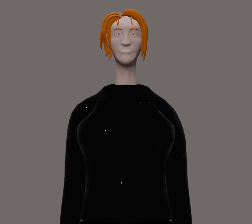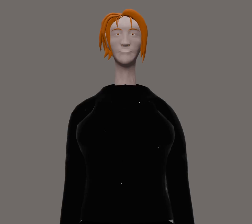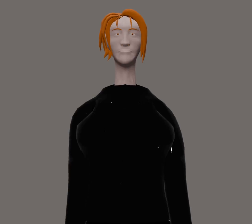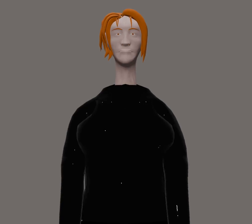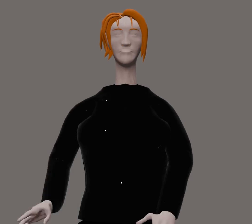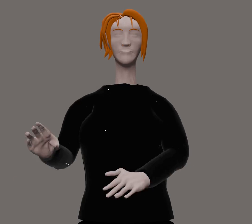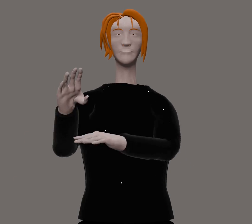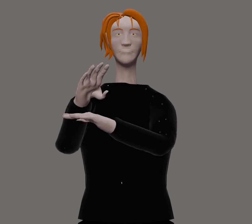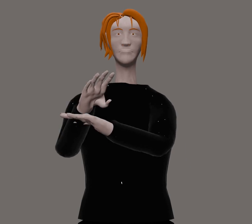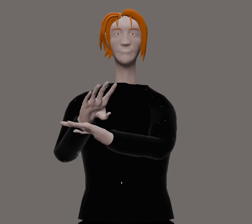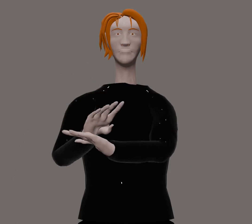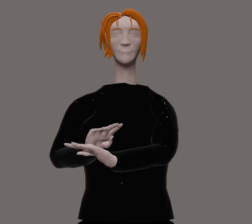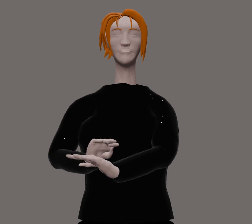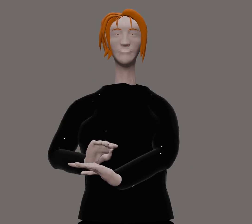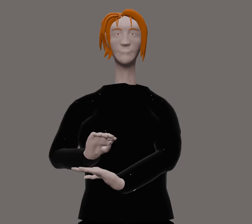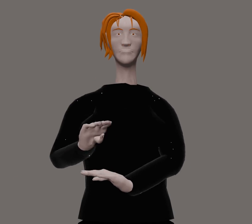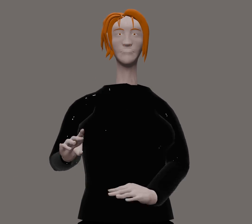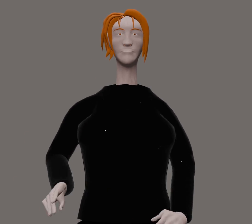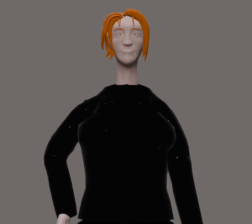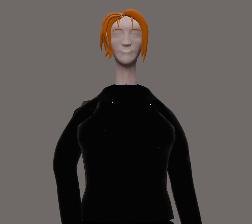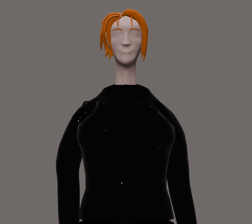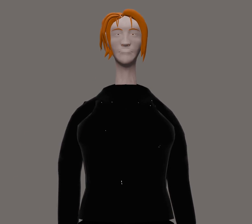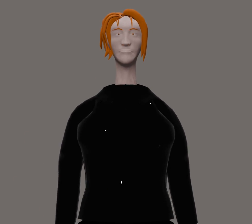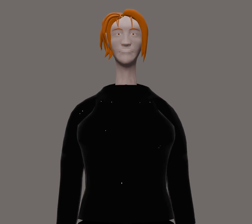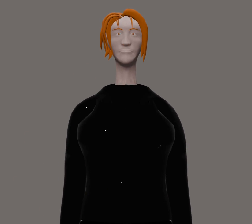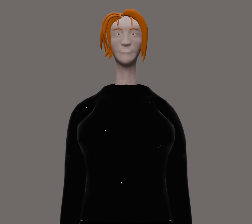Belittle